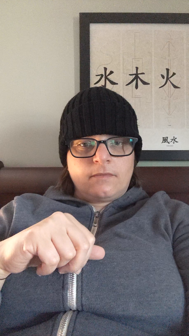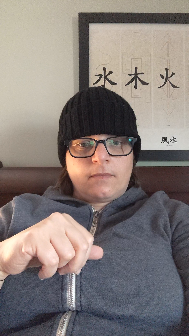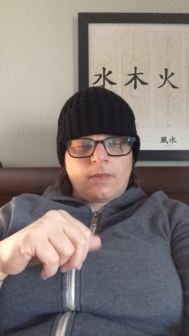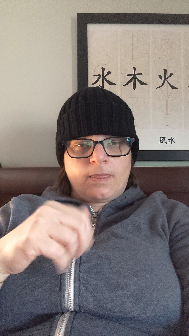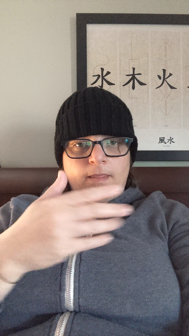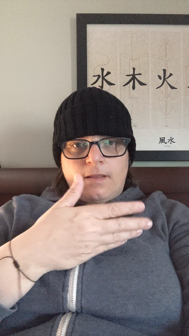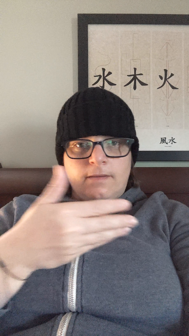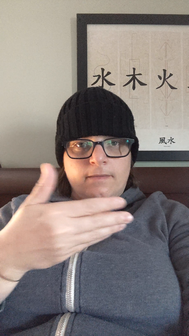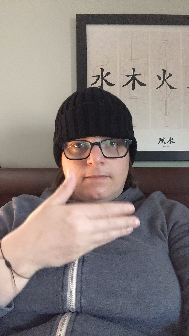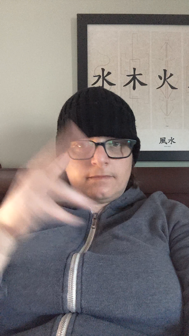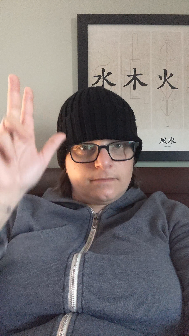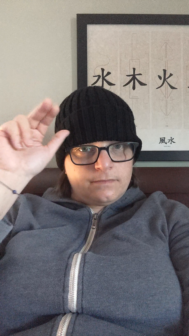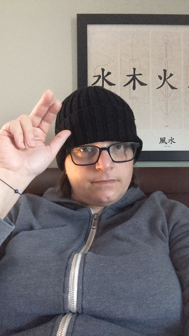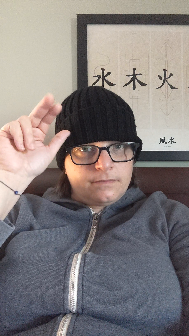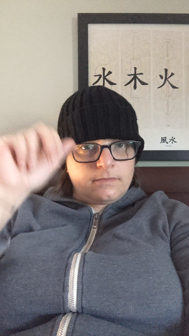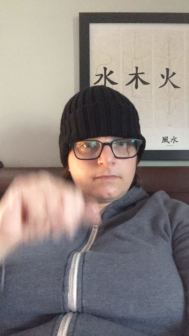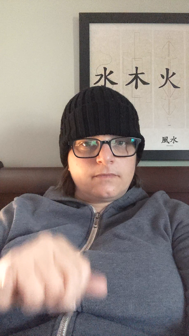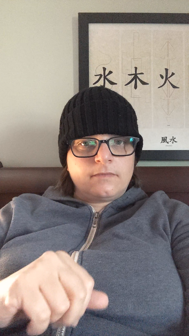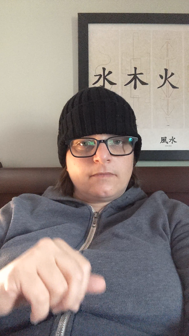pony